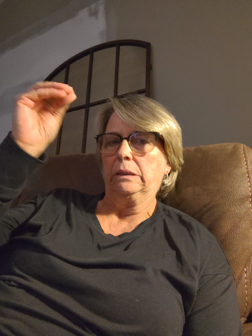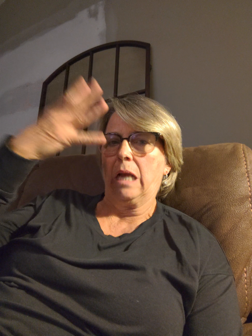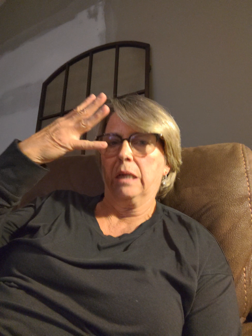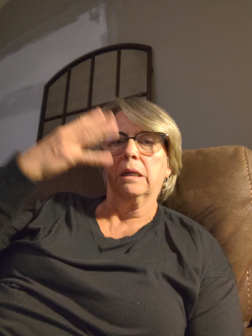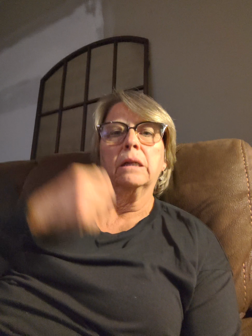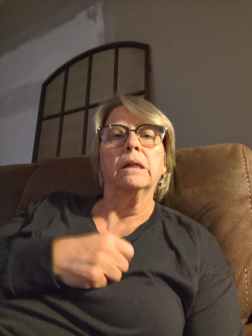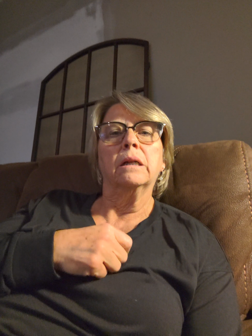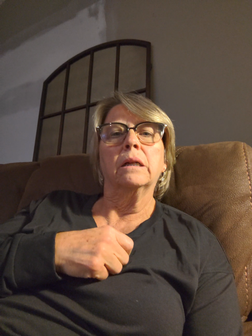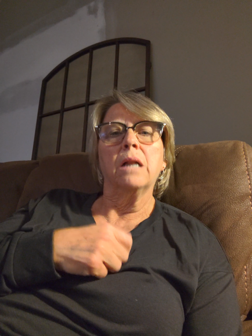sun